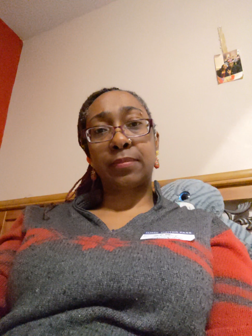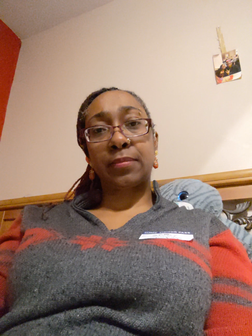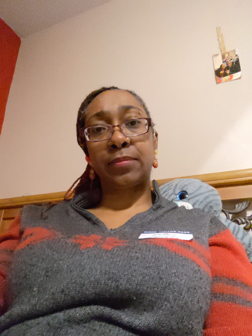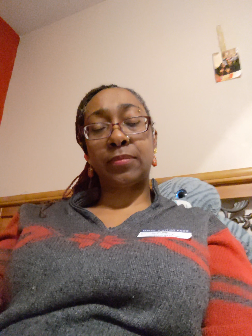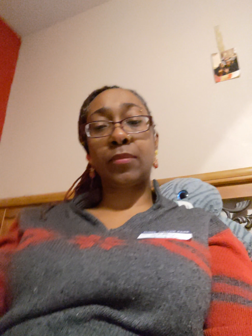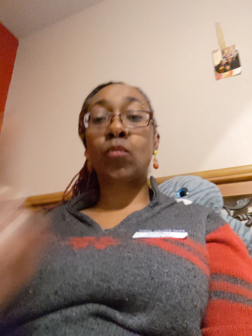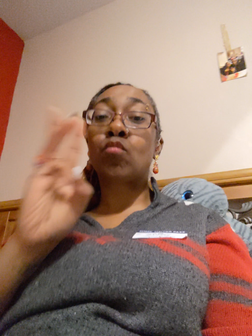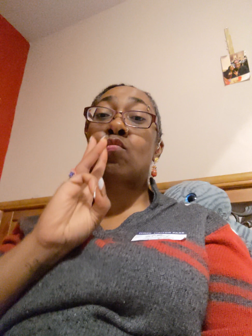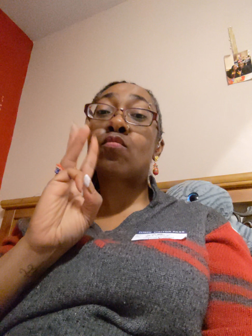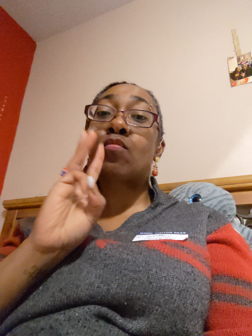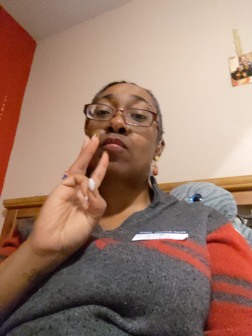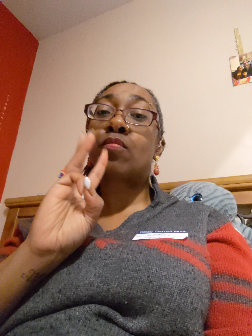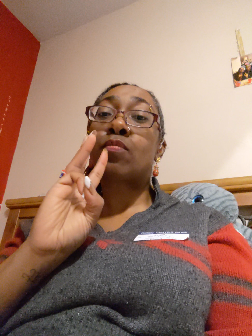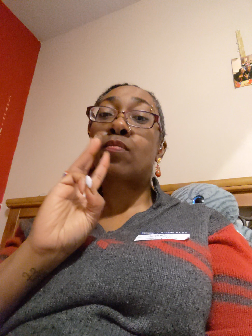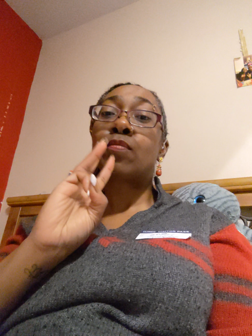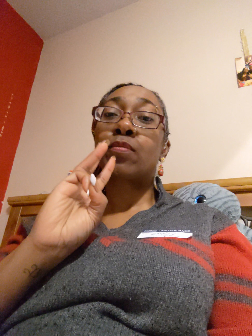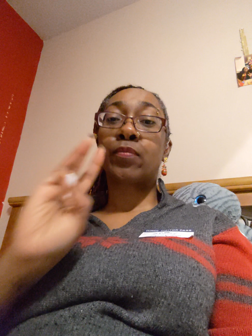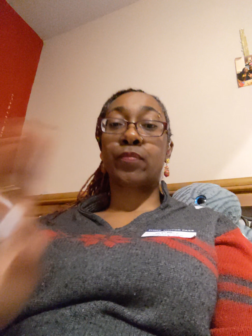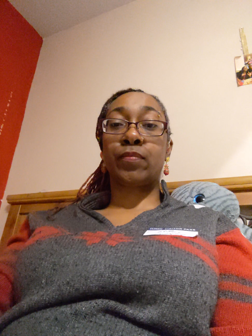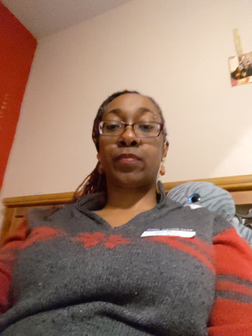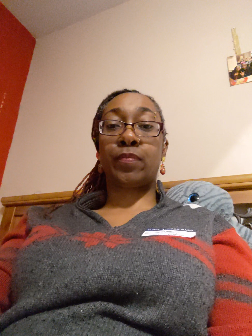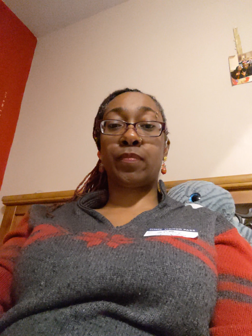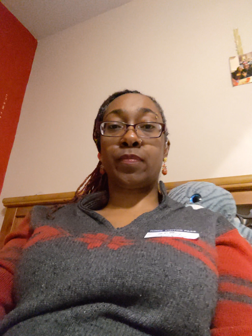water